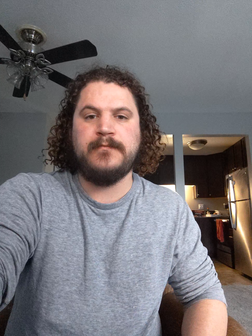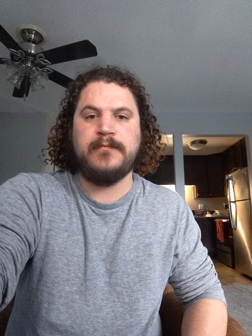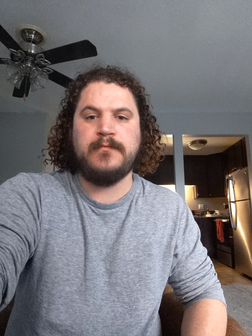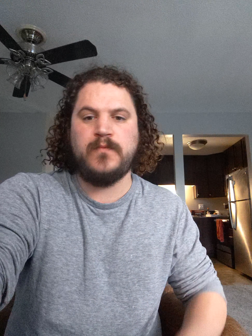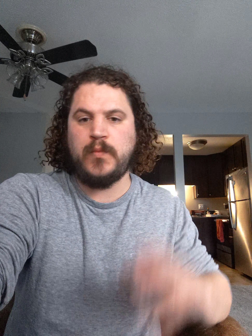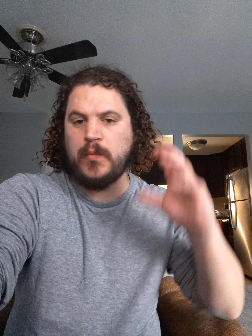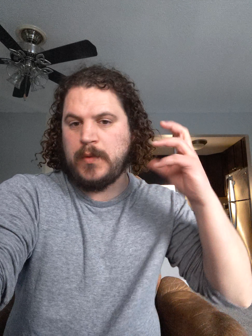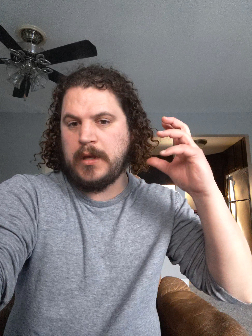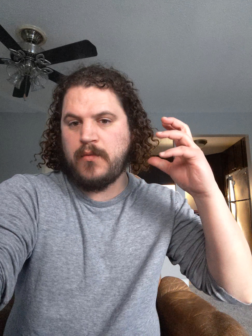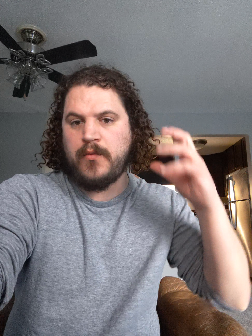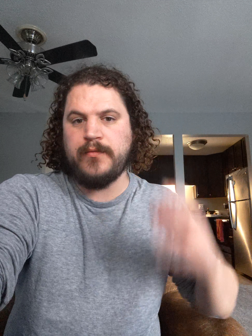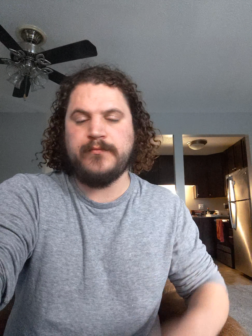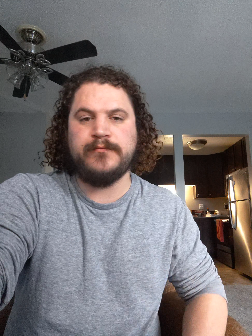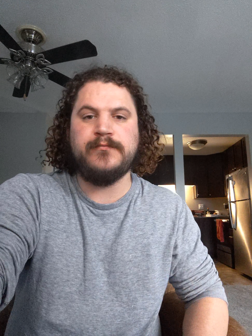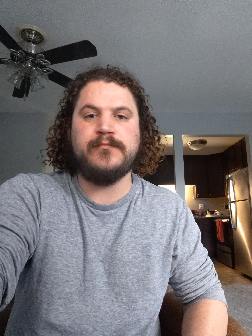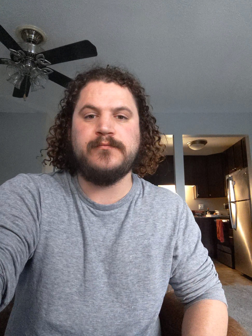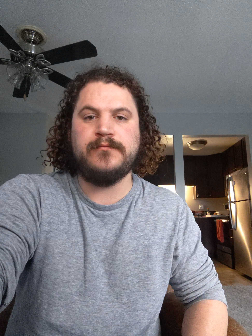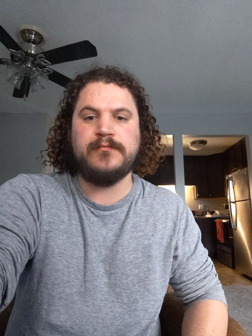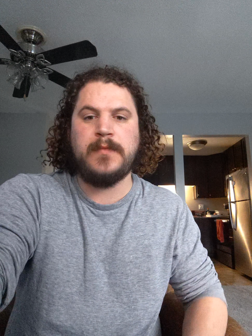radio